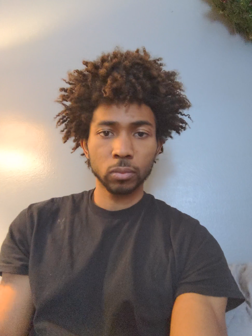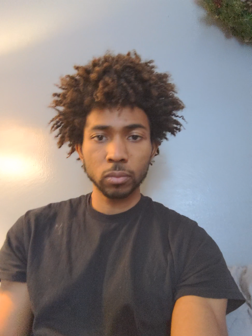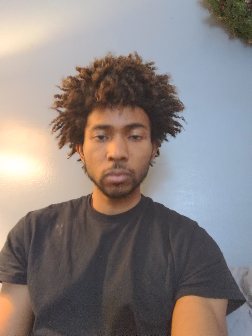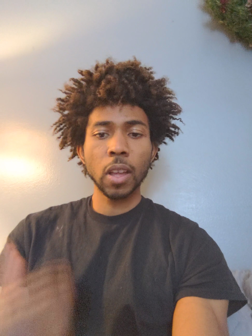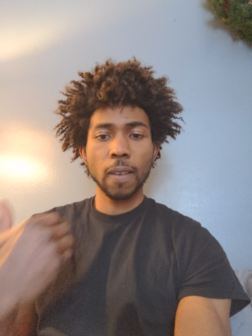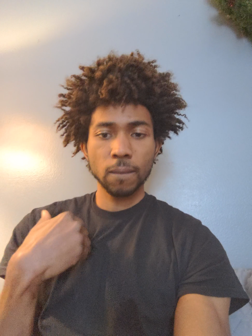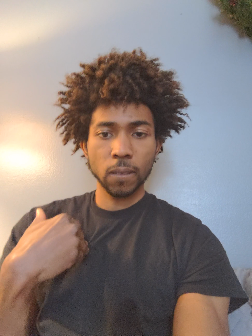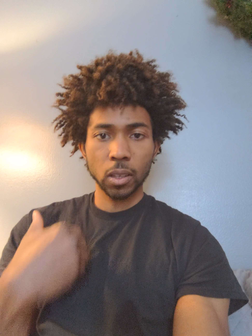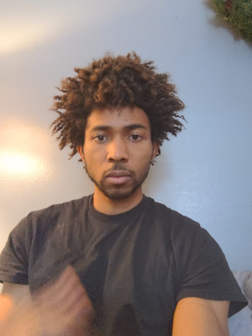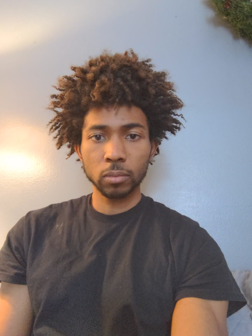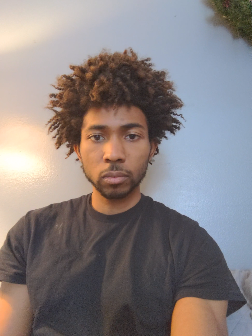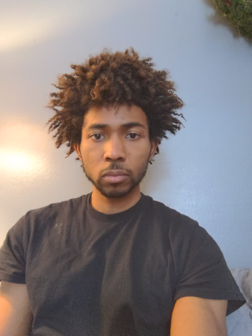have